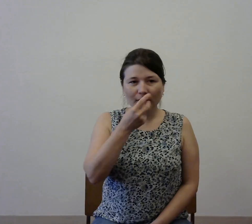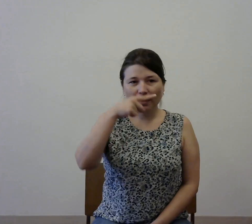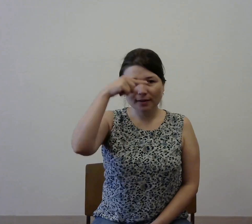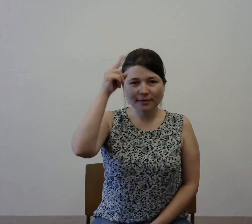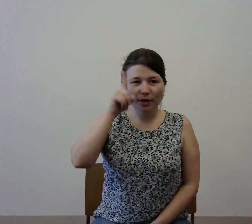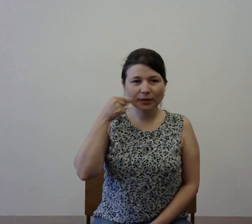azərbaycan